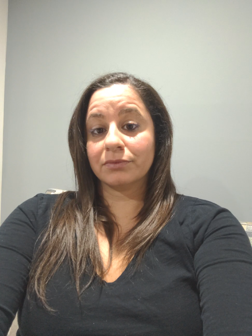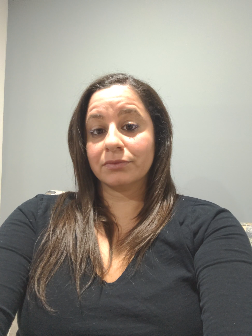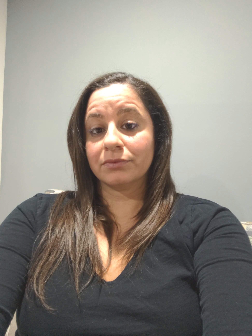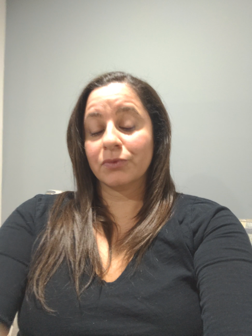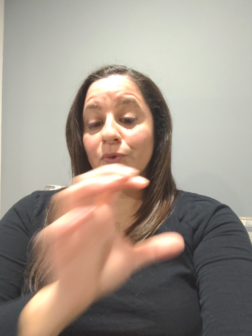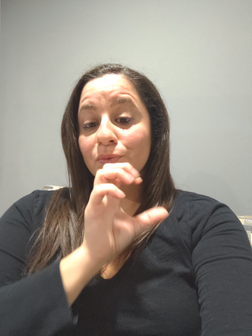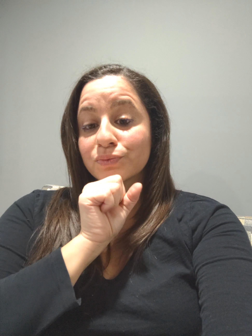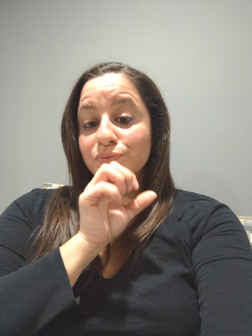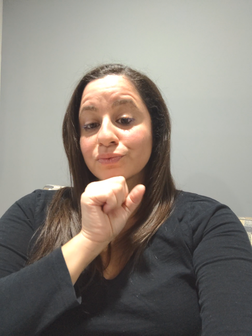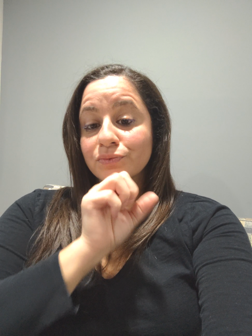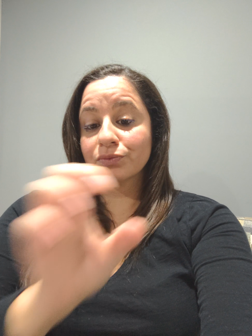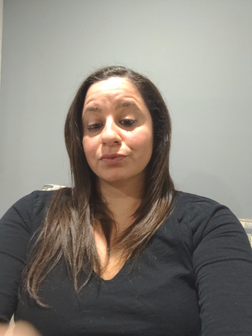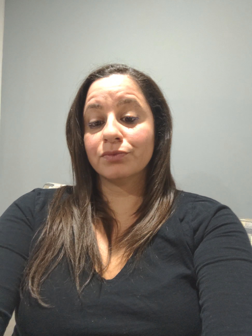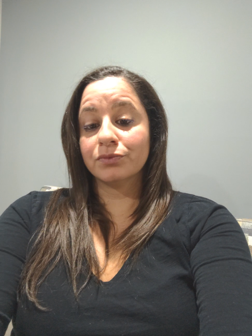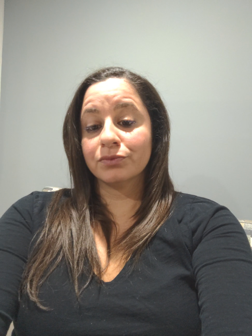orange